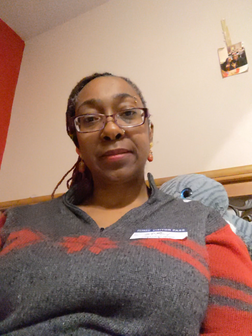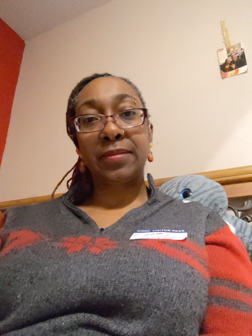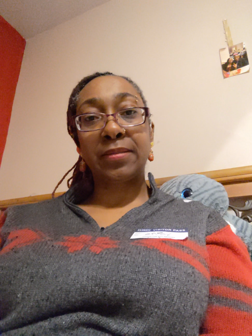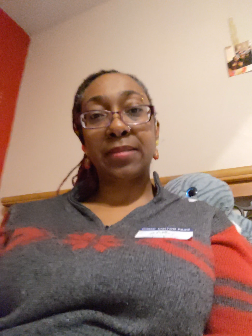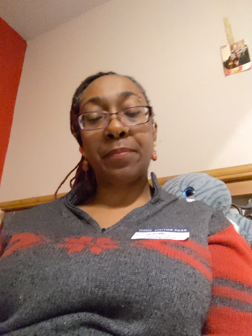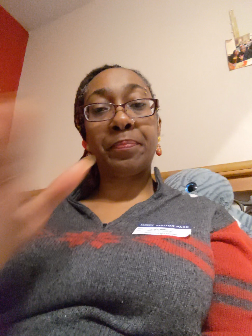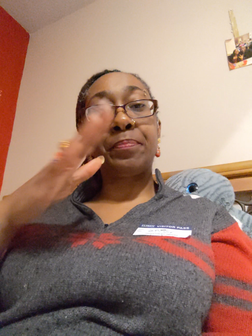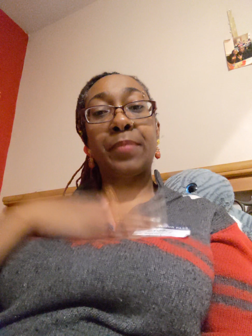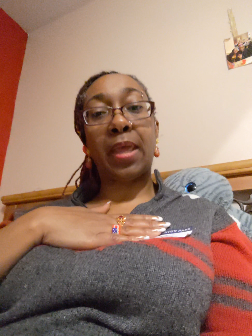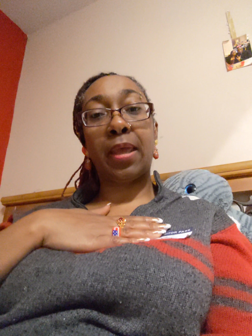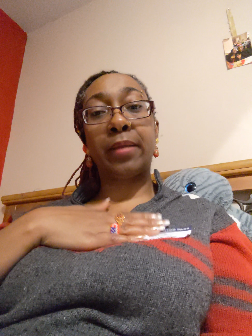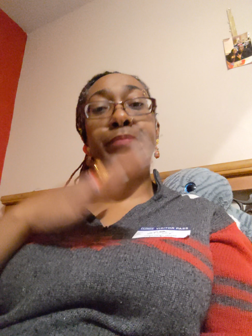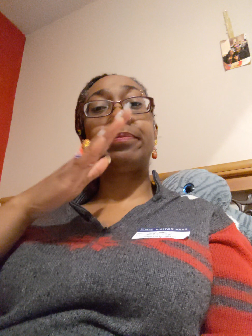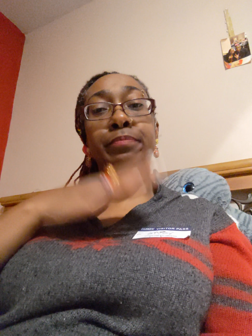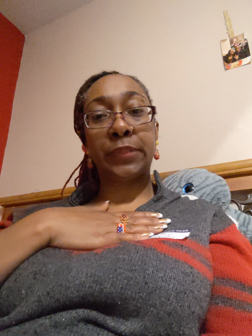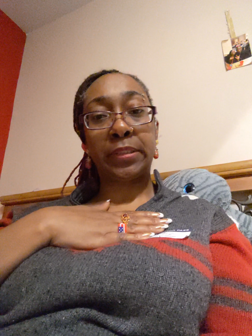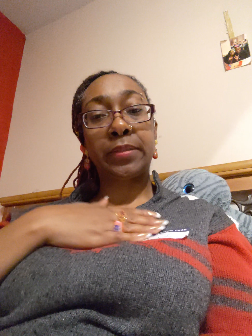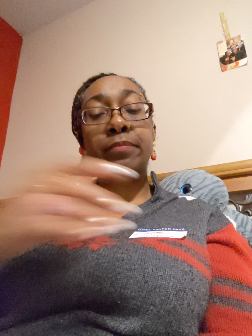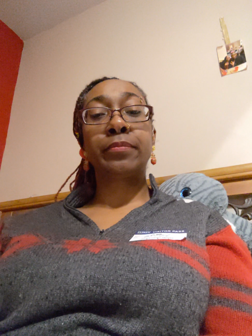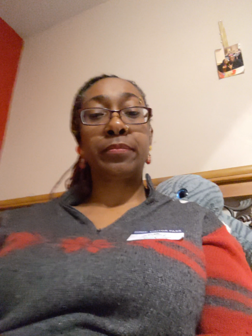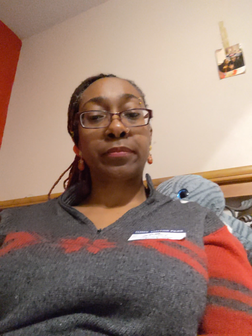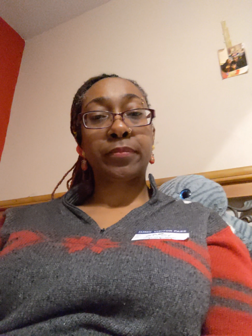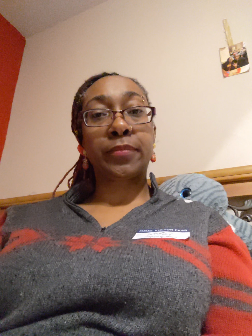my